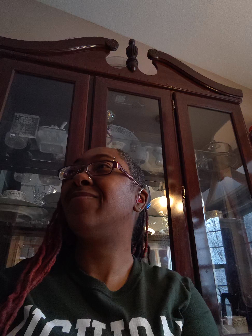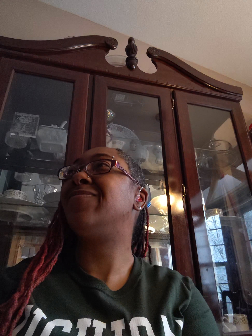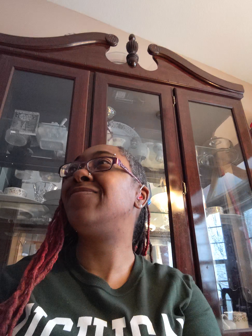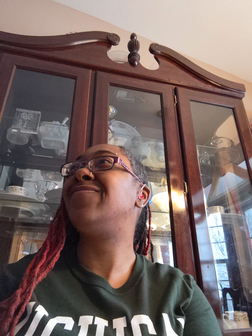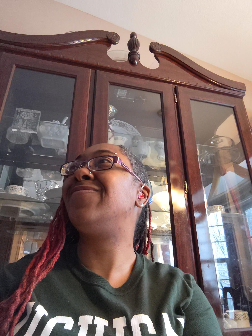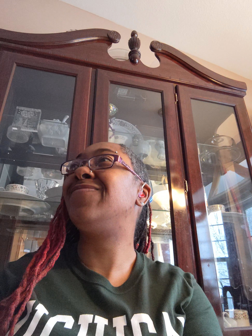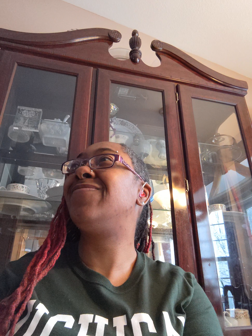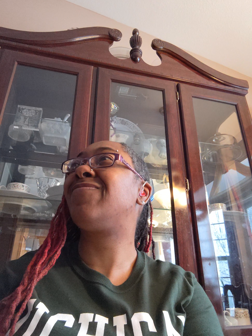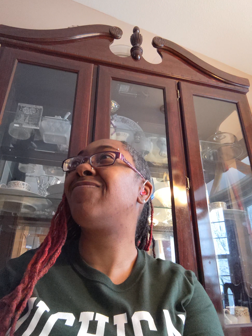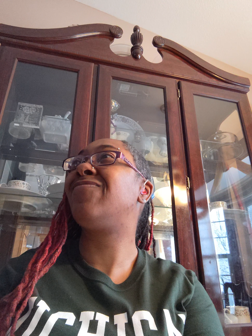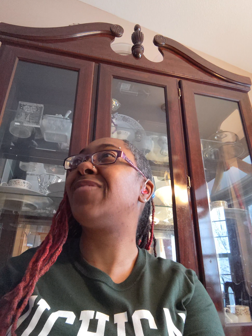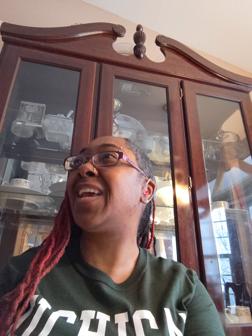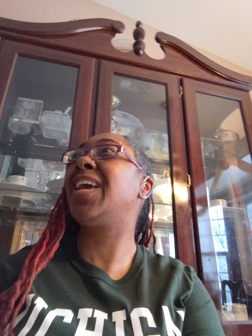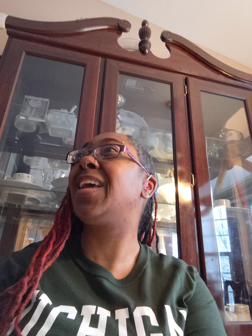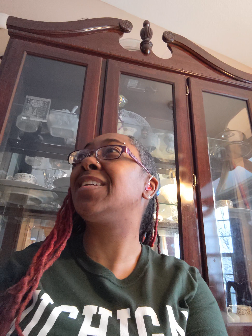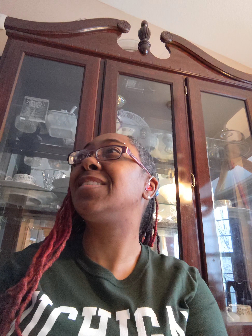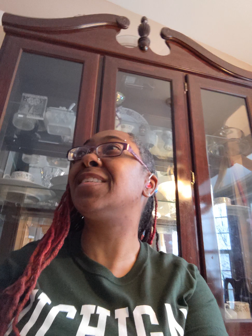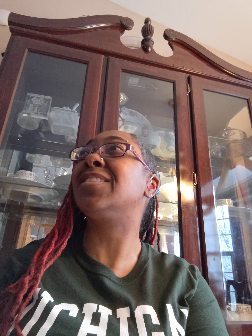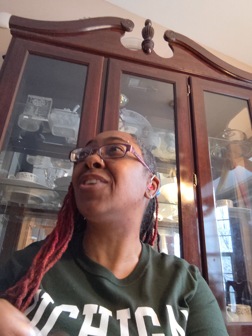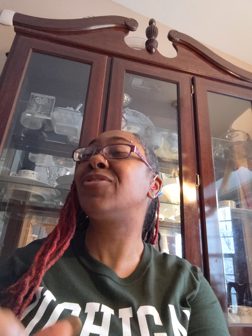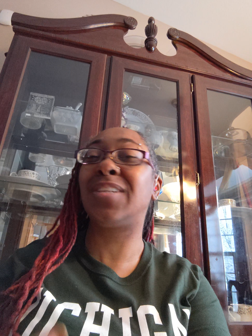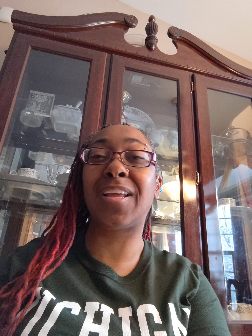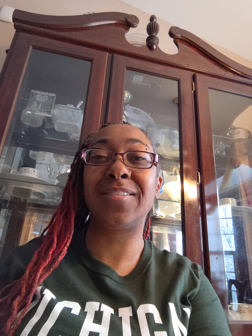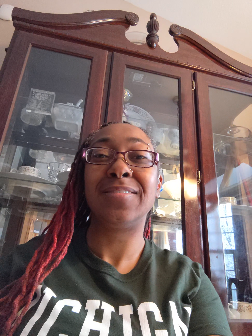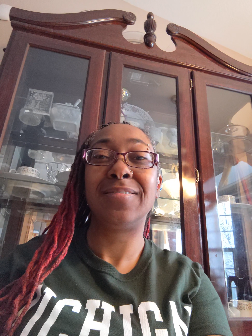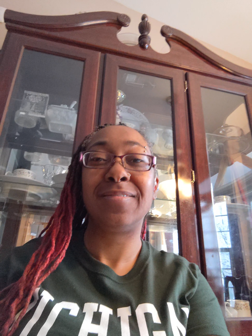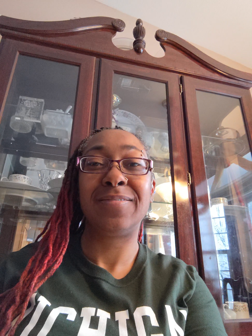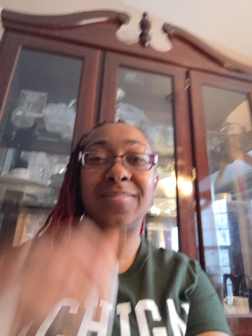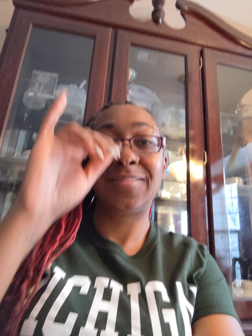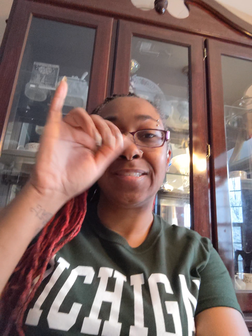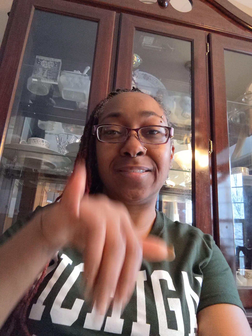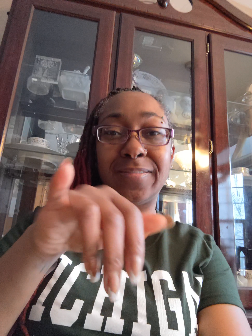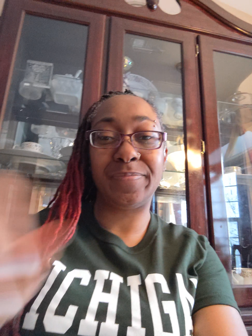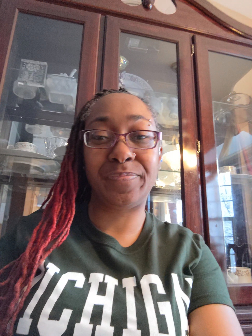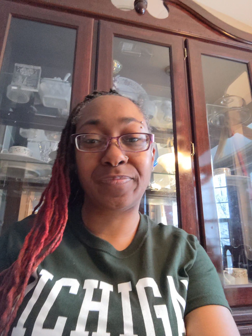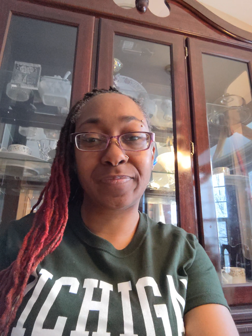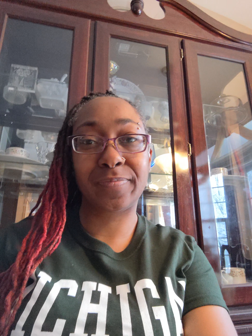stay